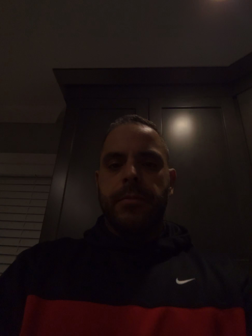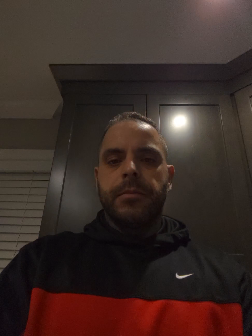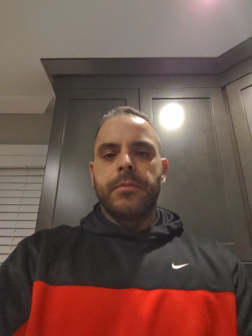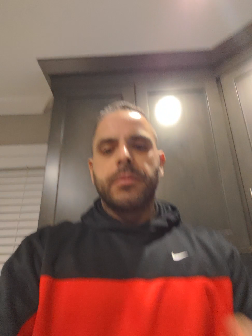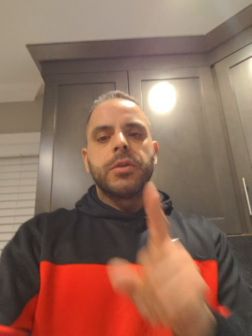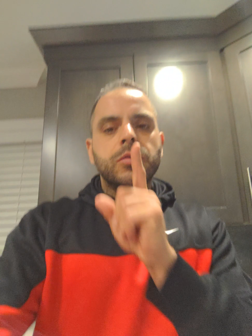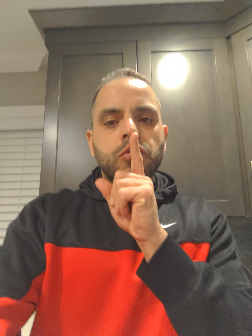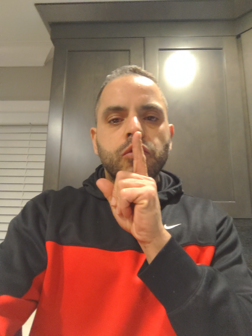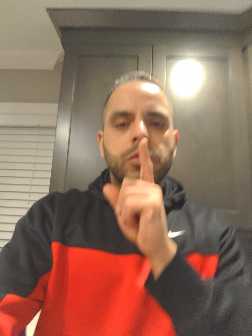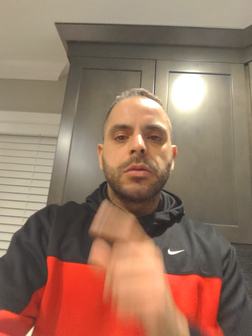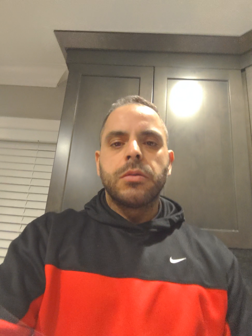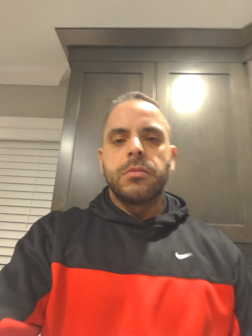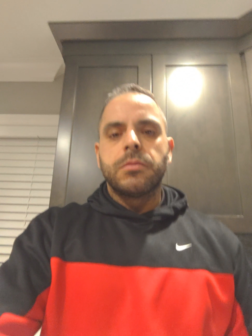shhh